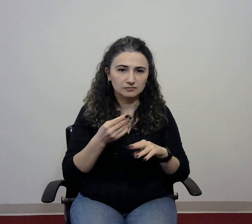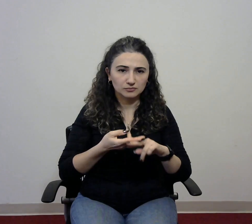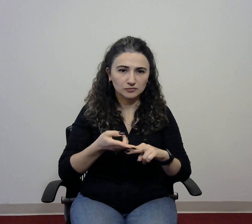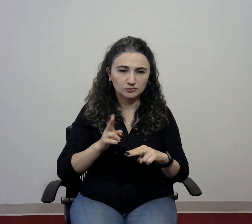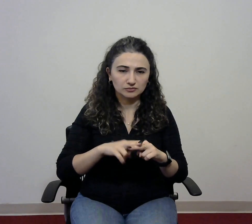üçün